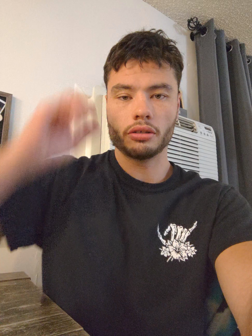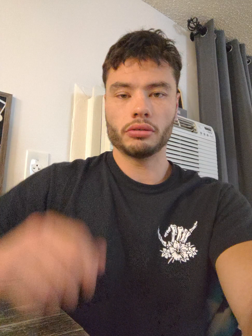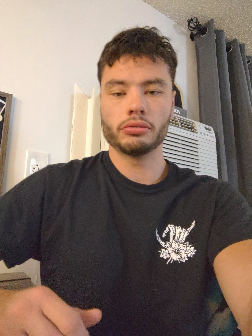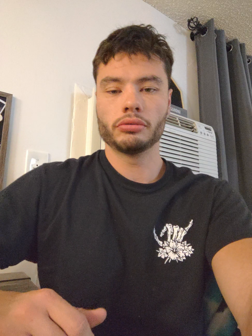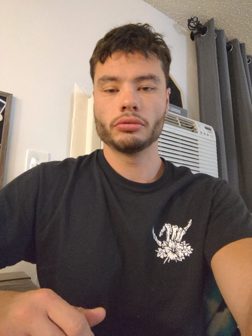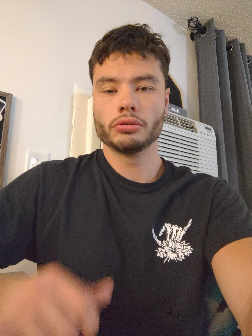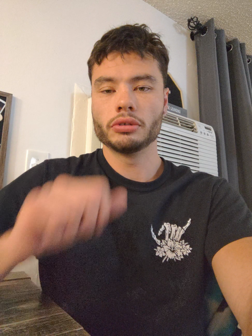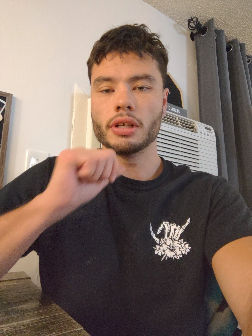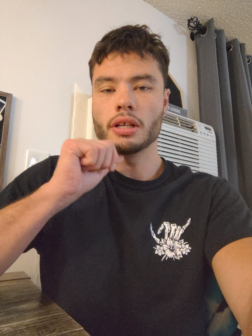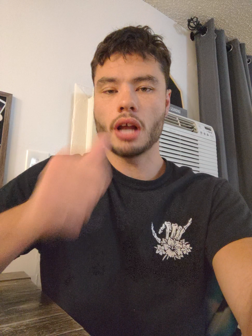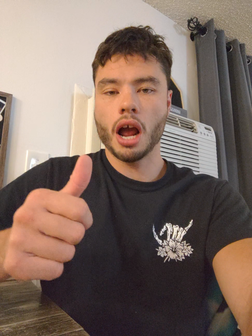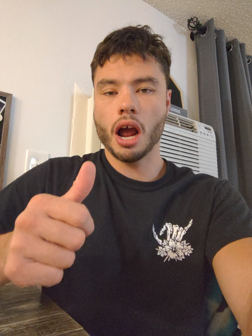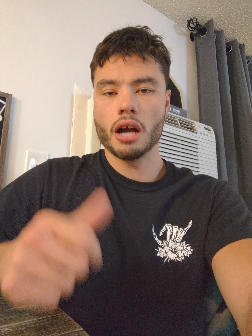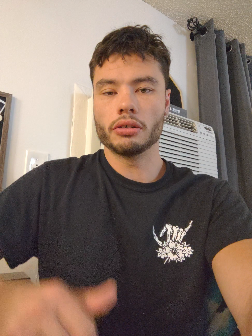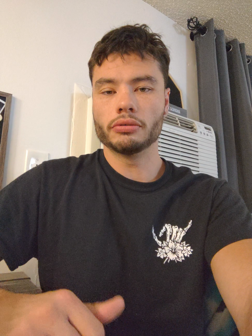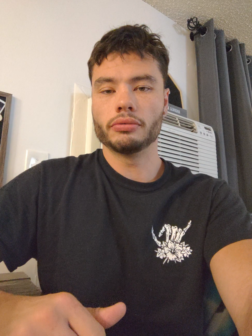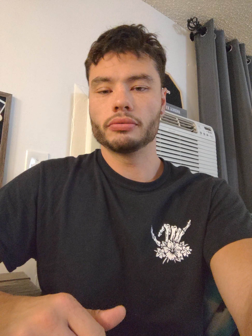not